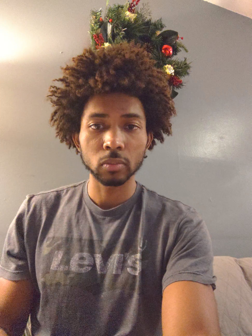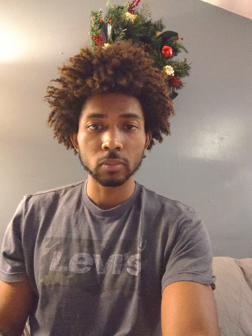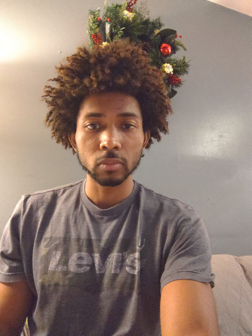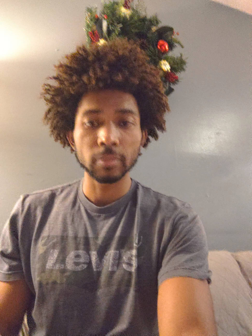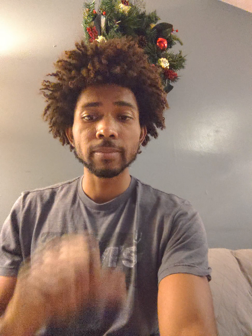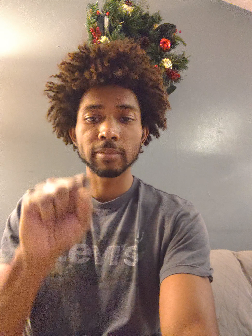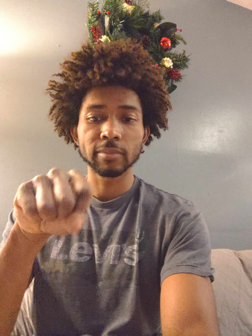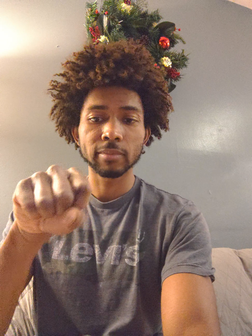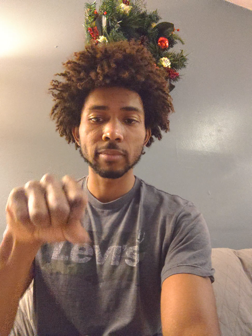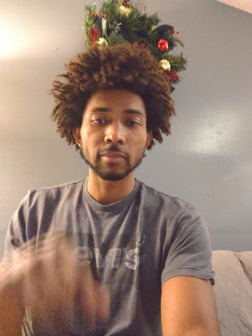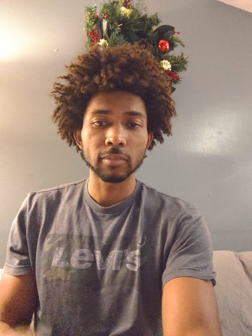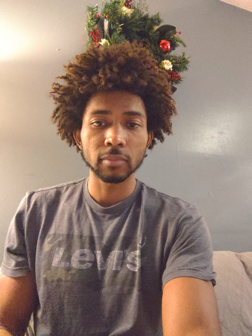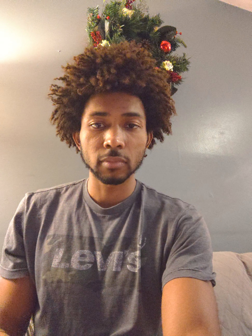yes